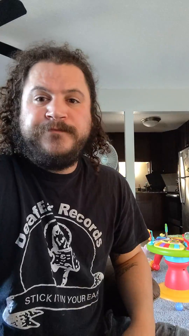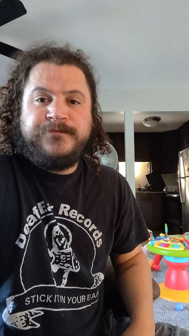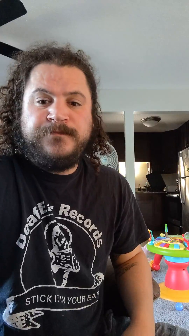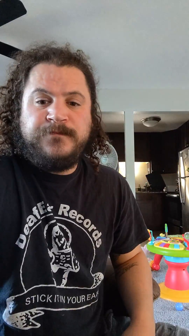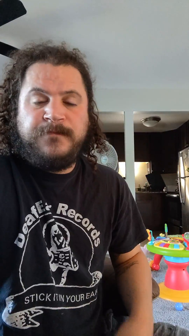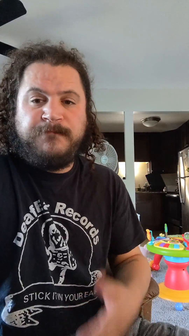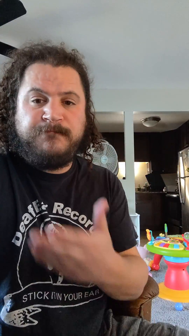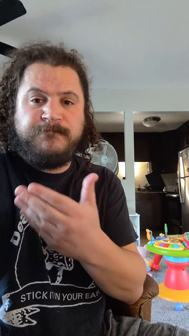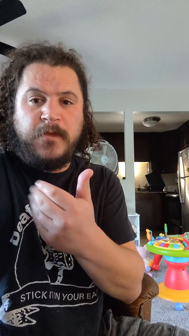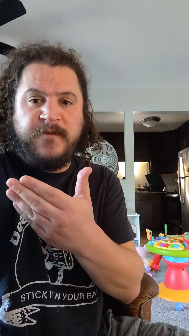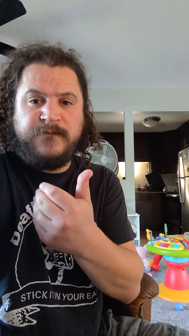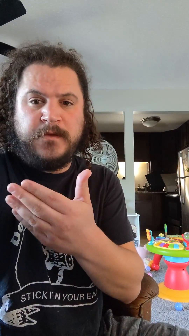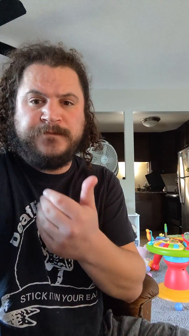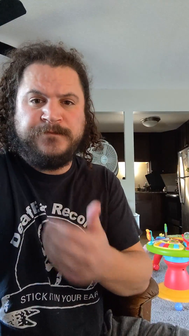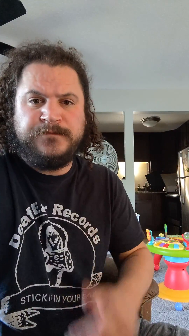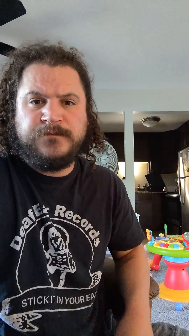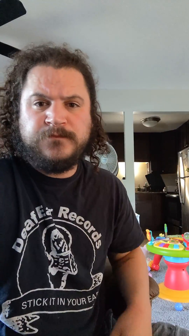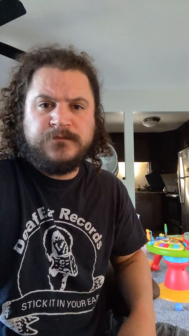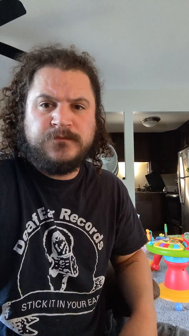butterfly